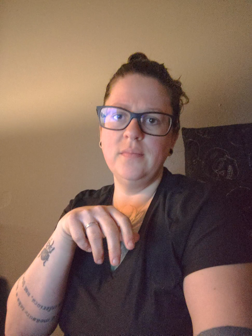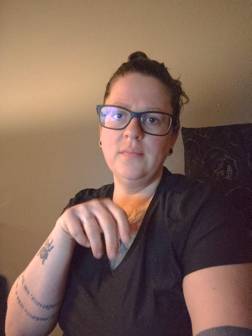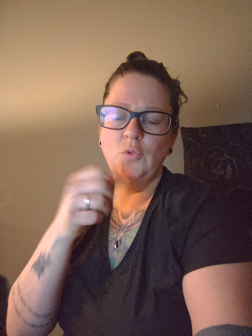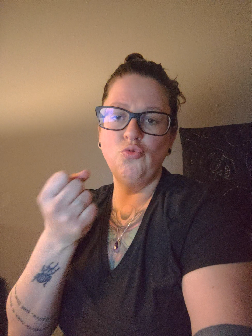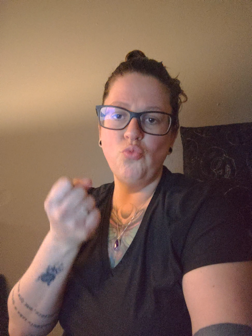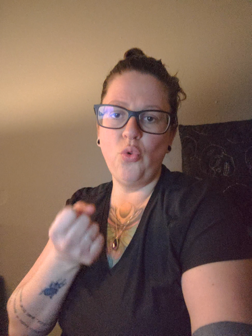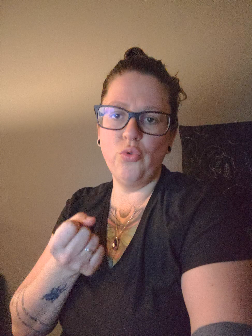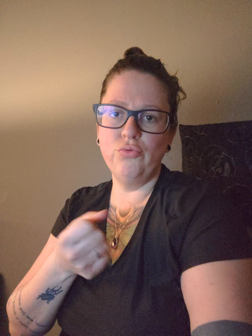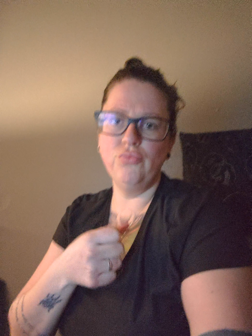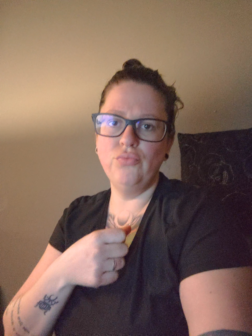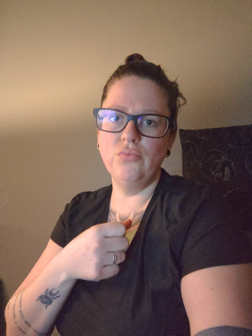drawer